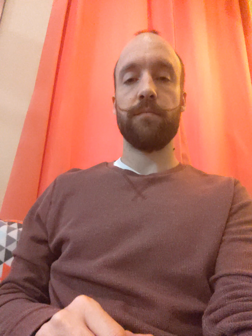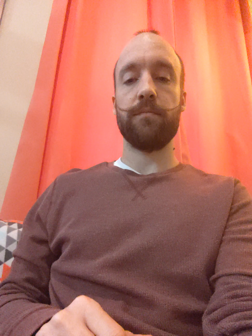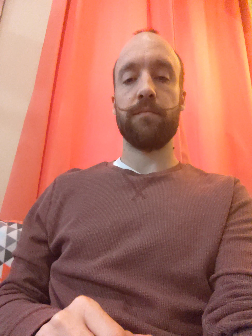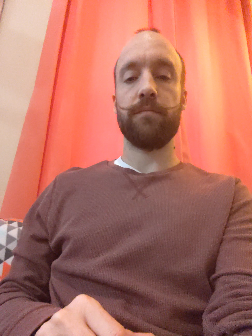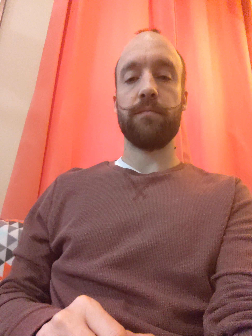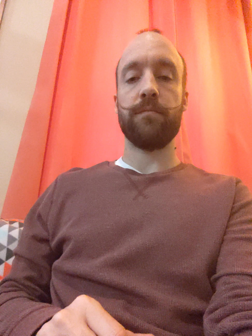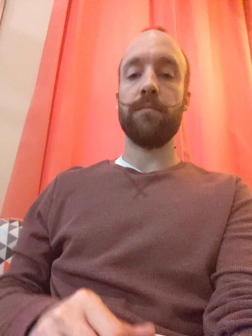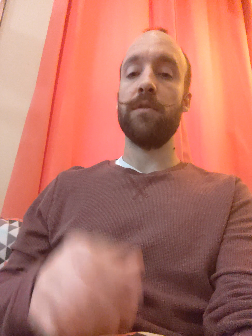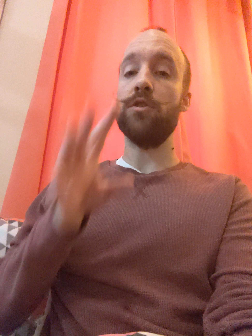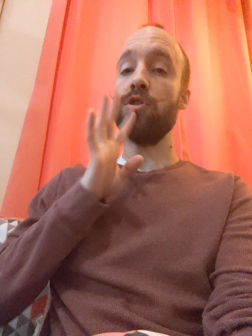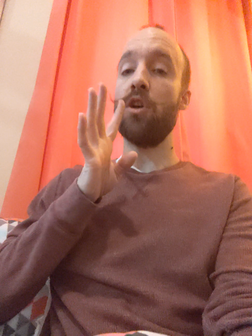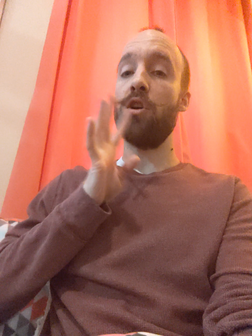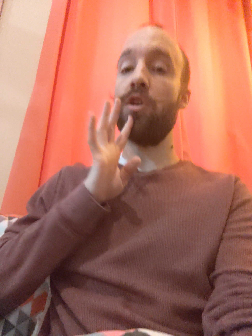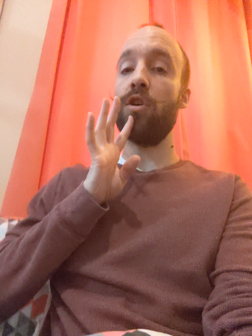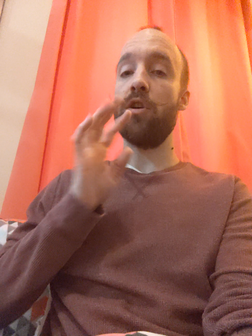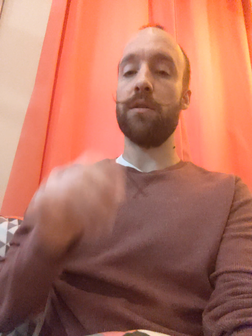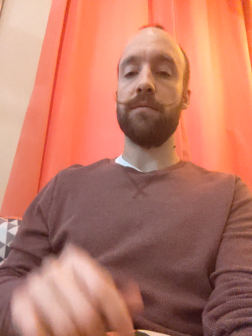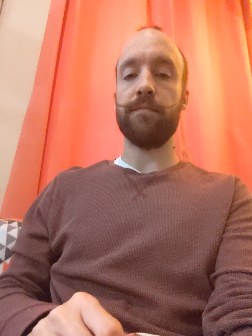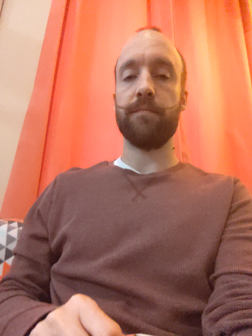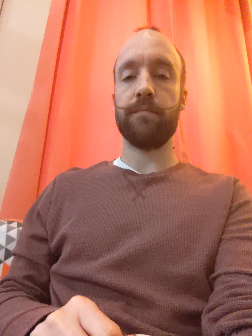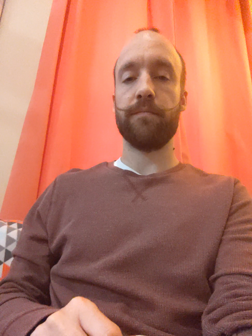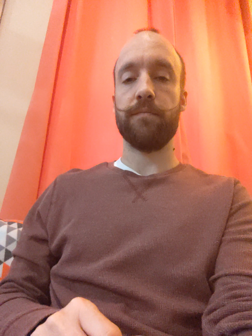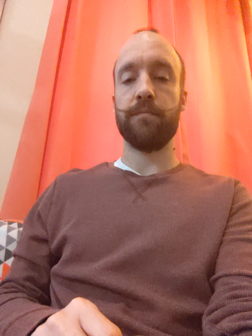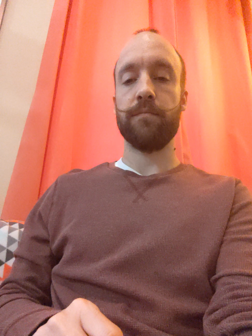talk